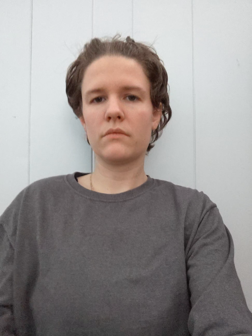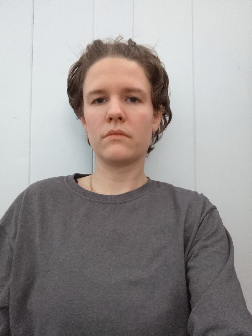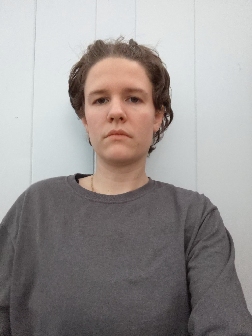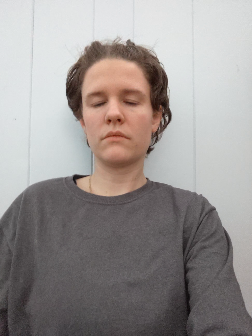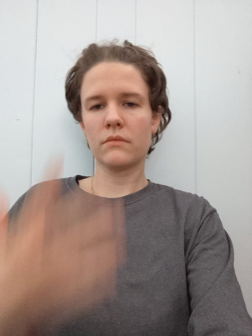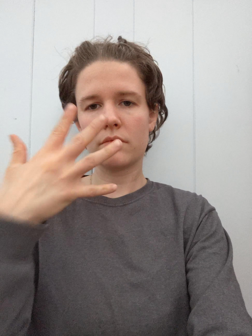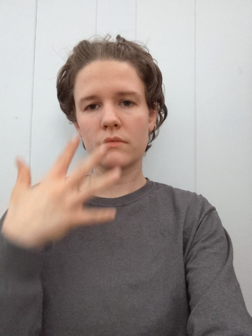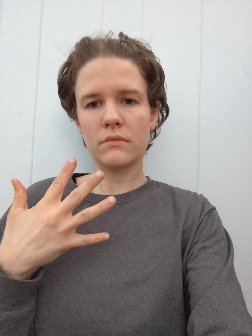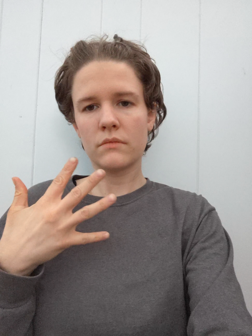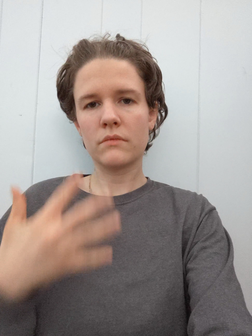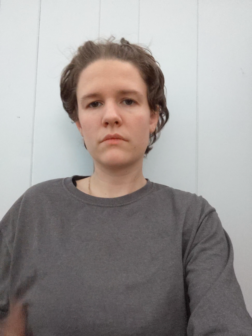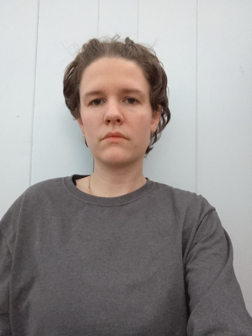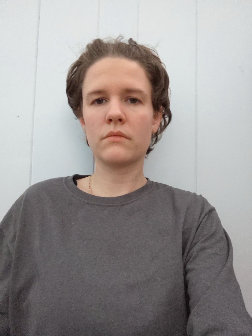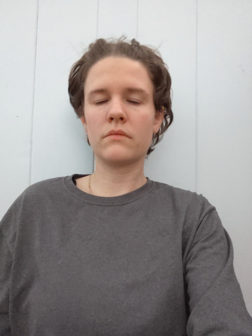sad